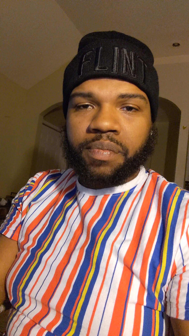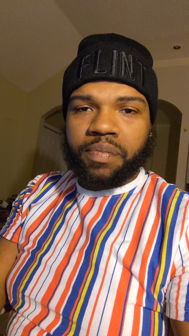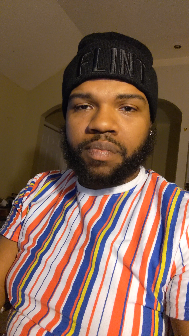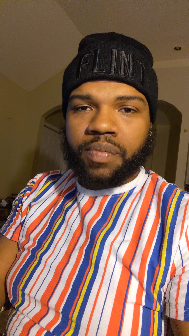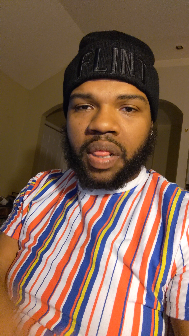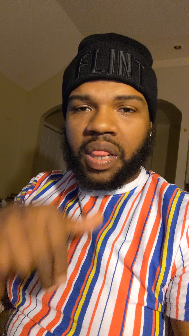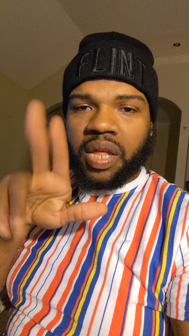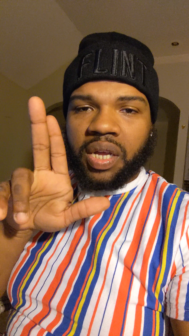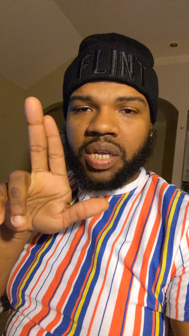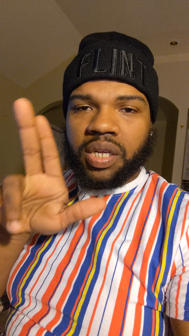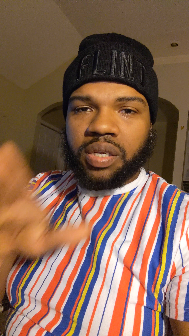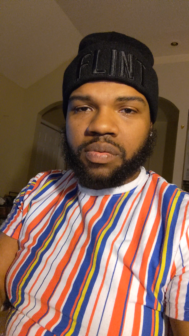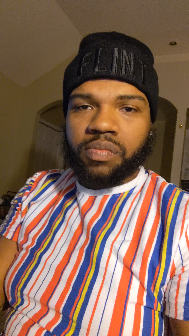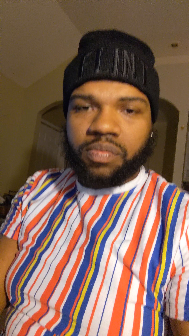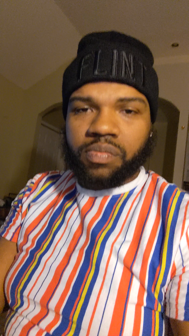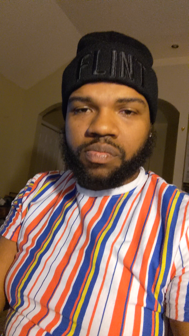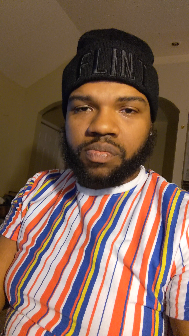lick